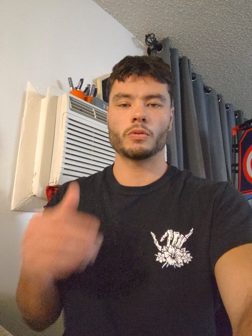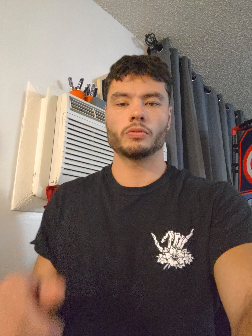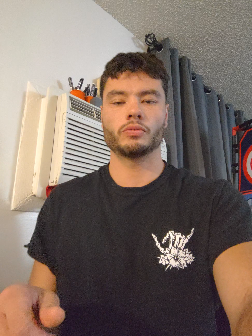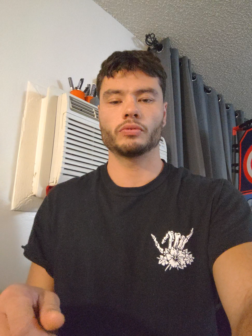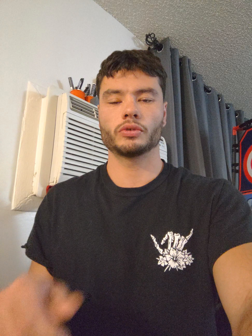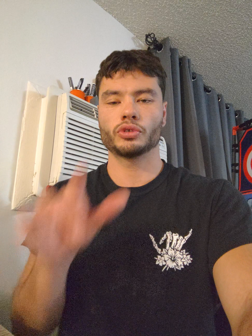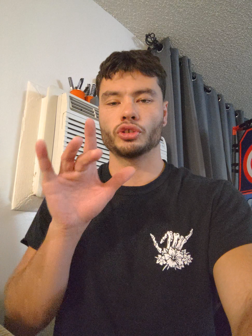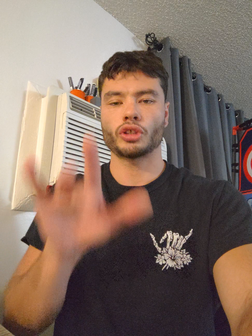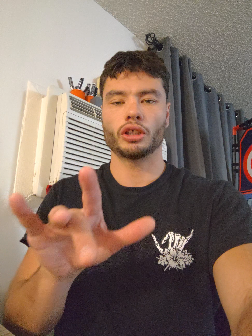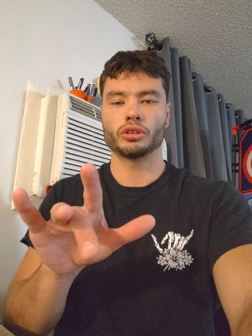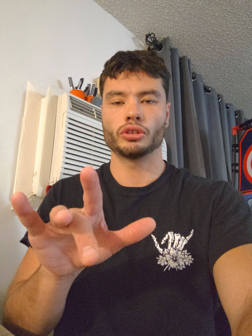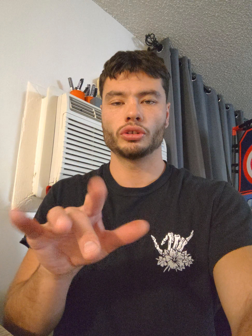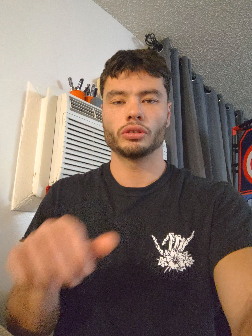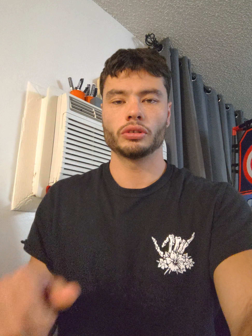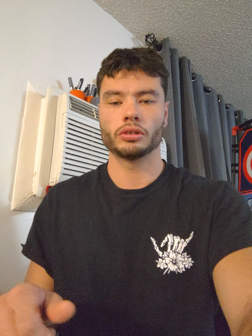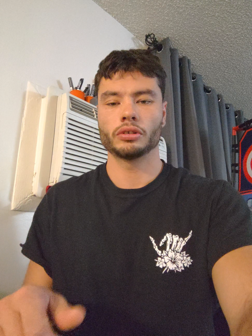touch